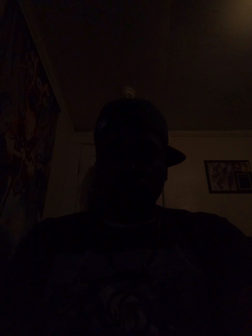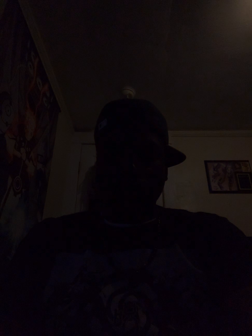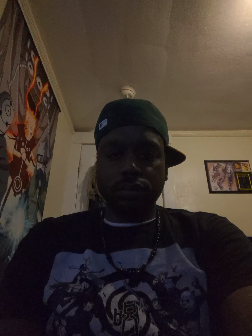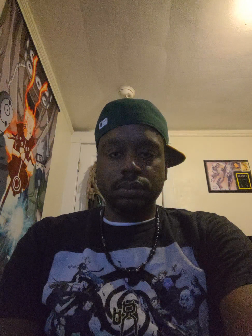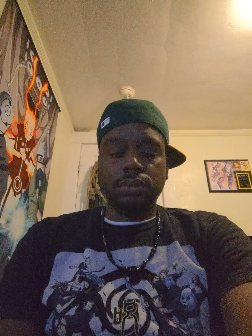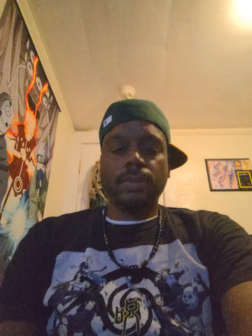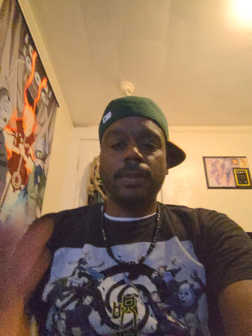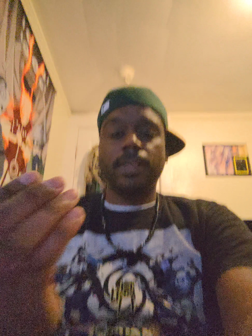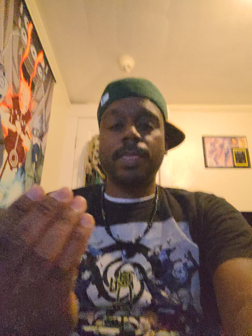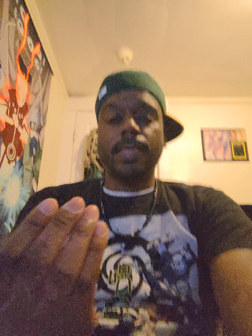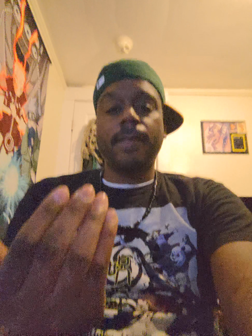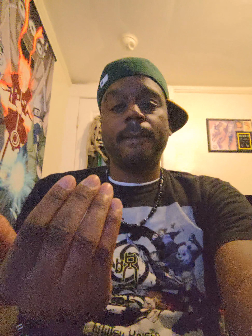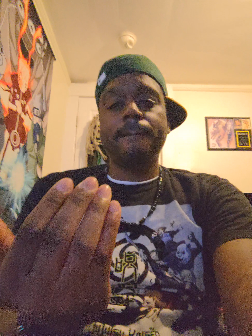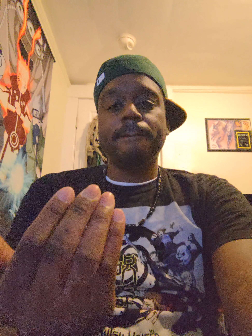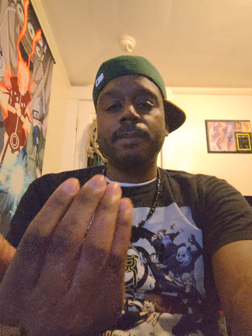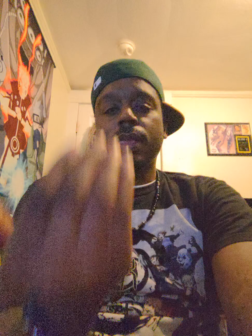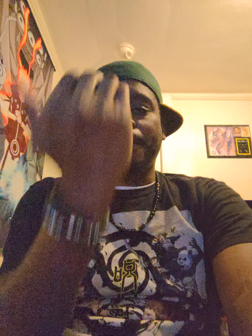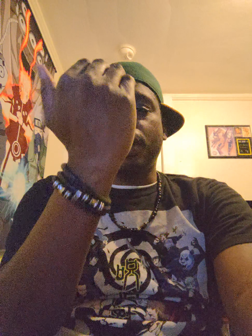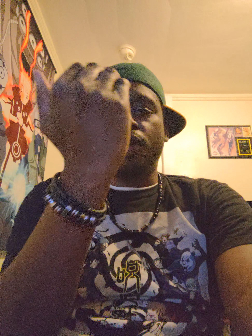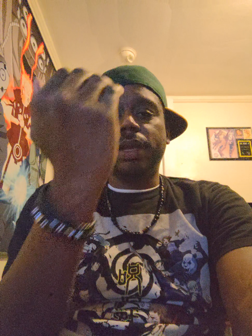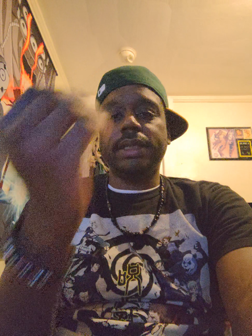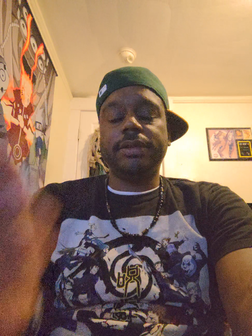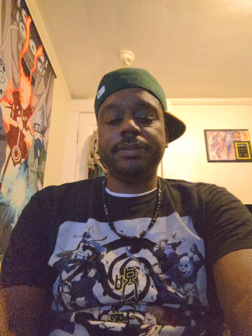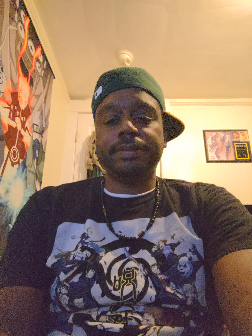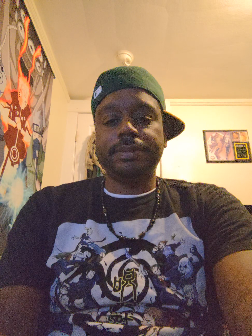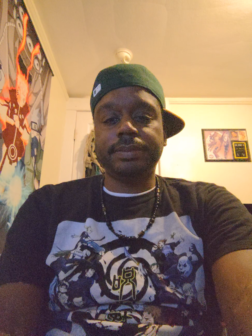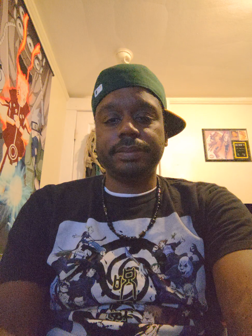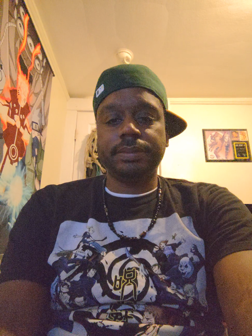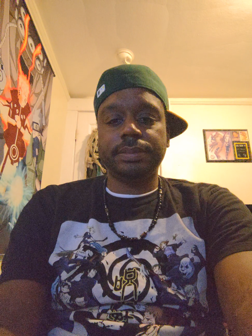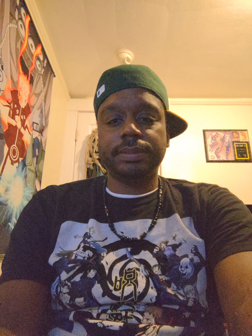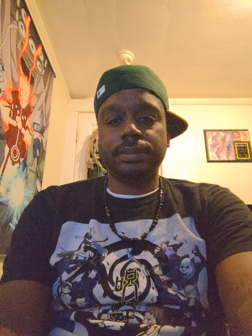morning